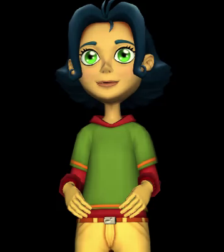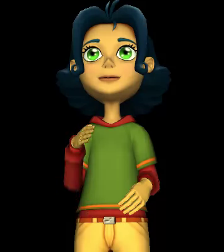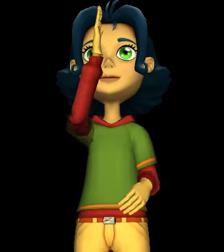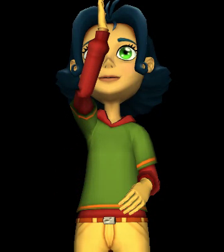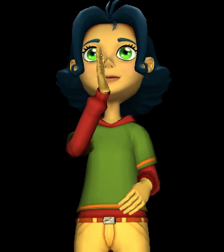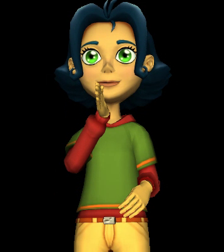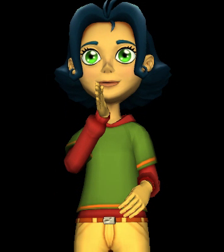مباشرة